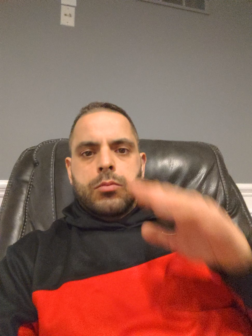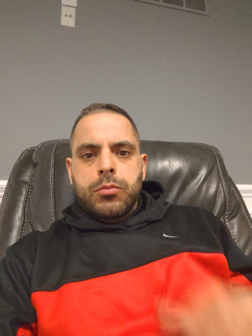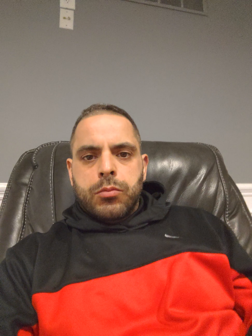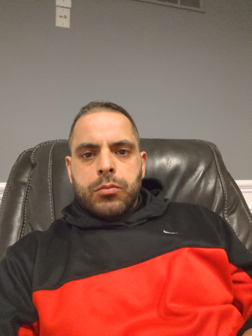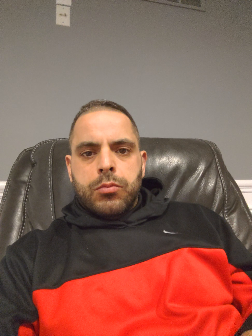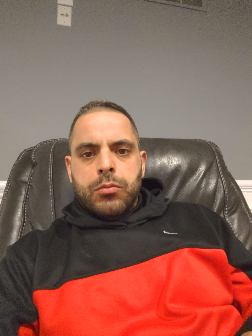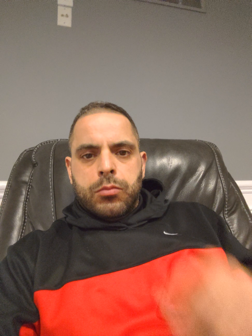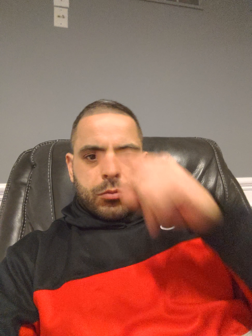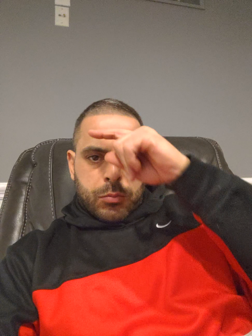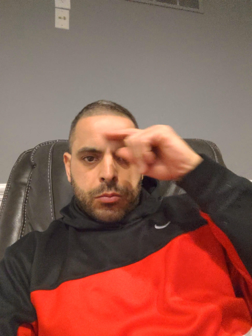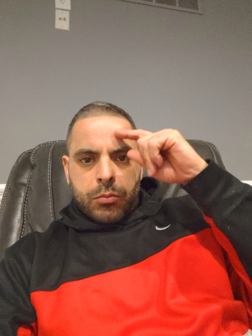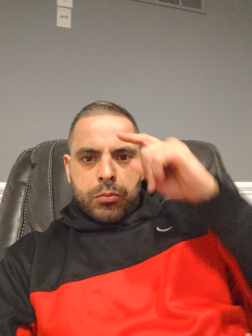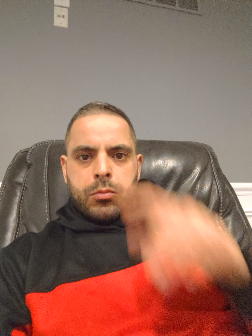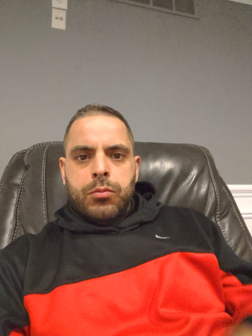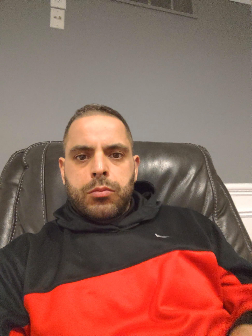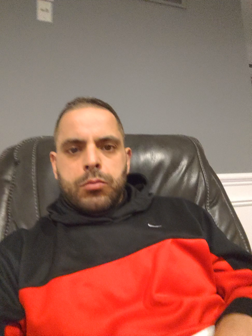black